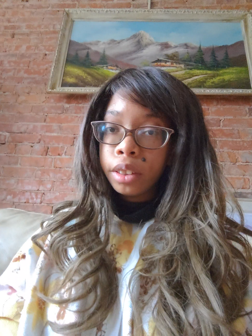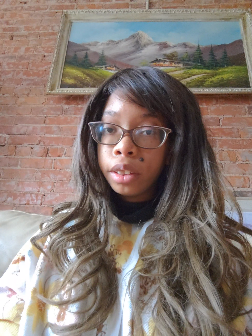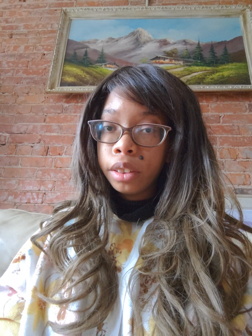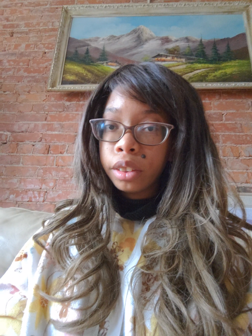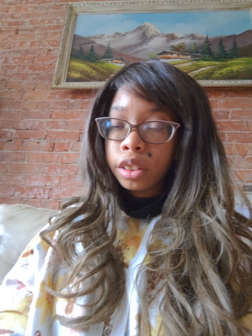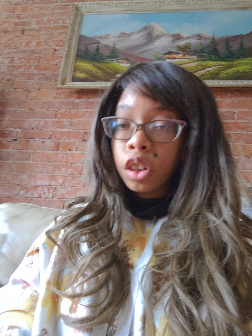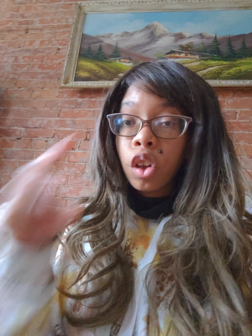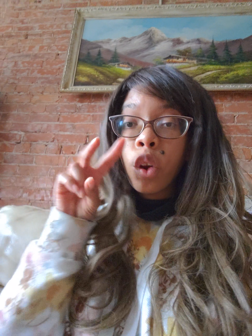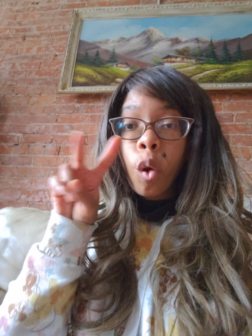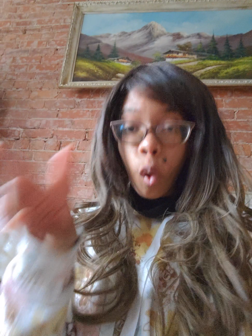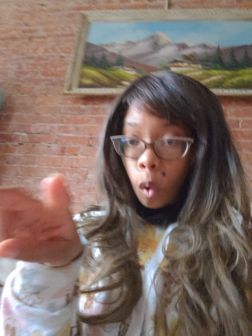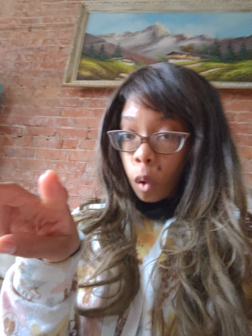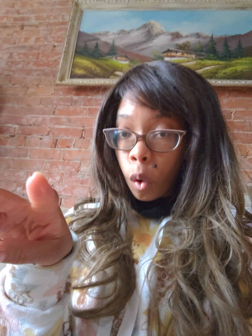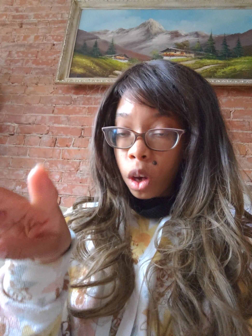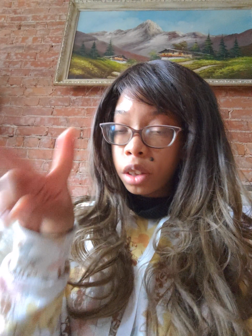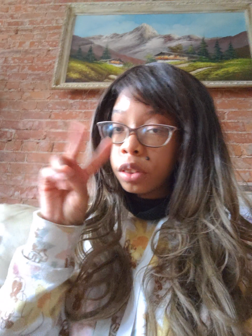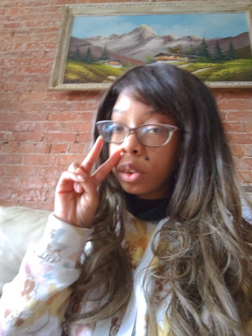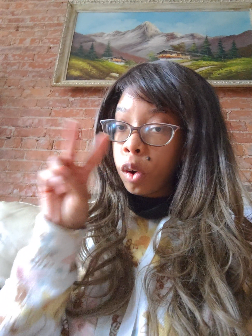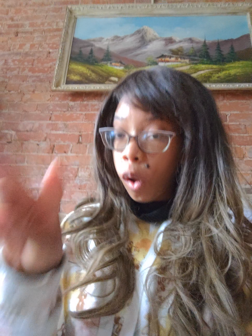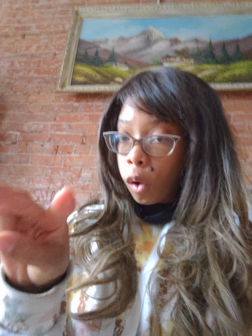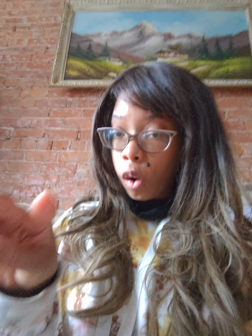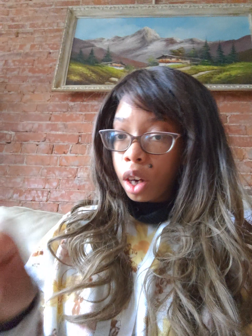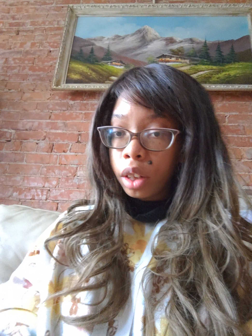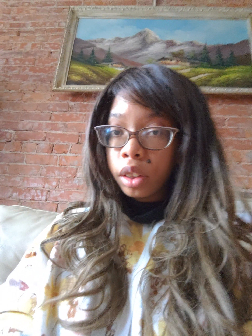look